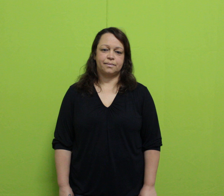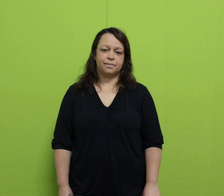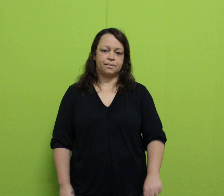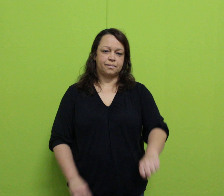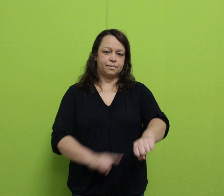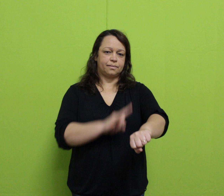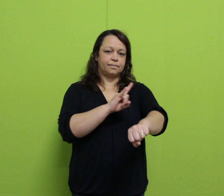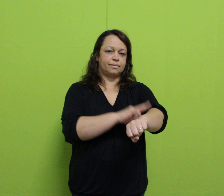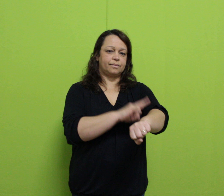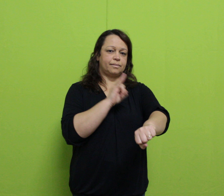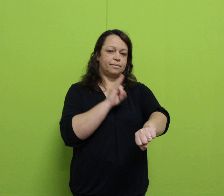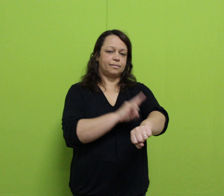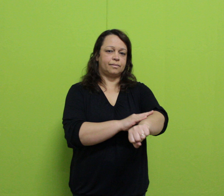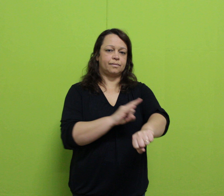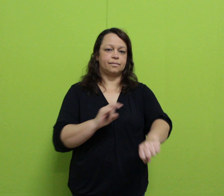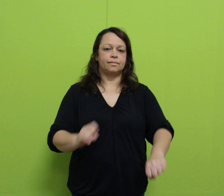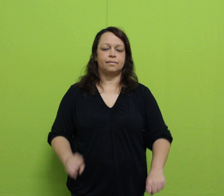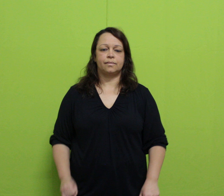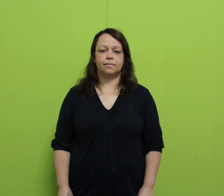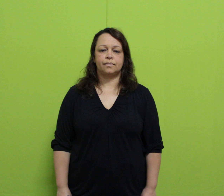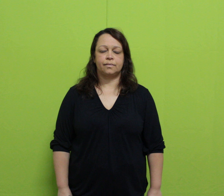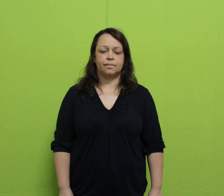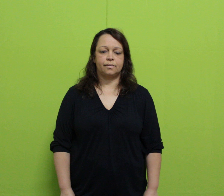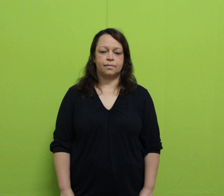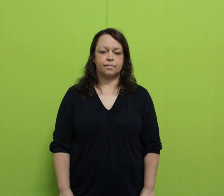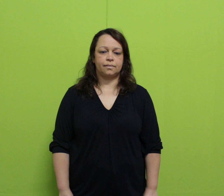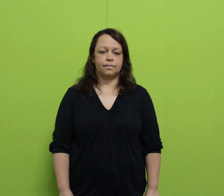banheiro